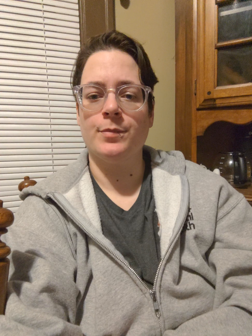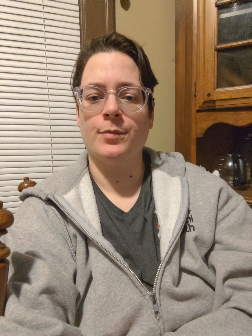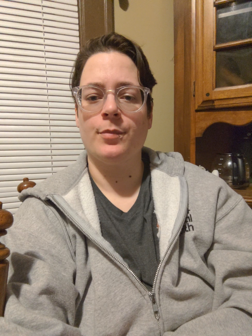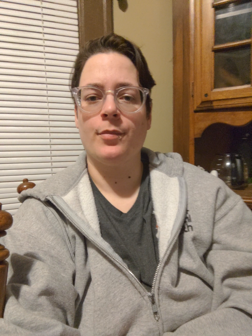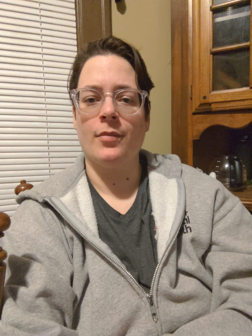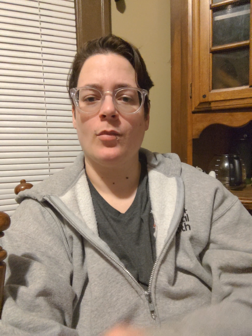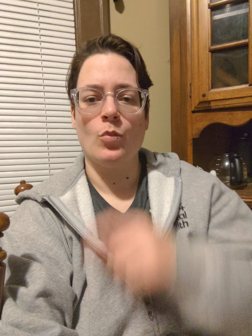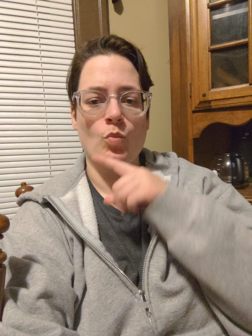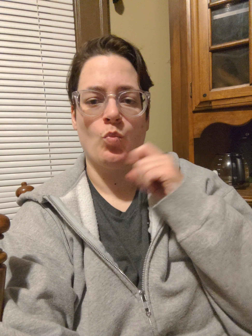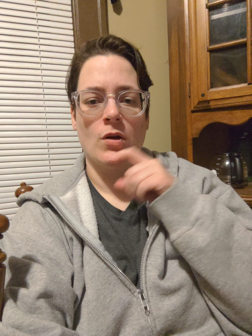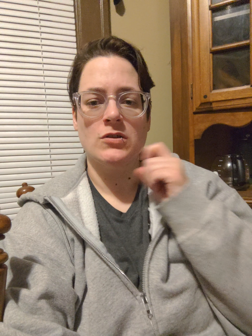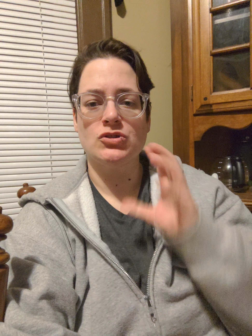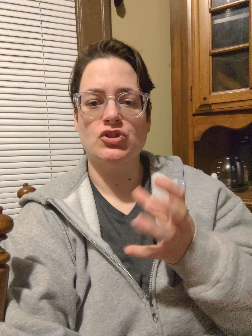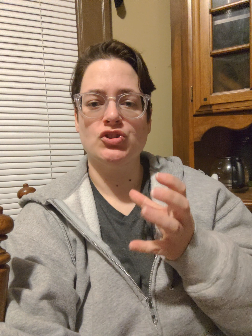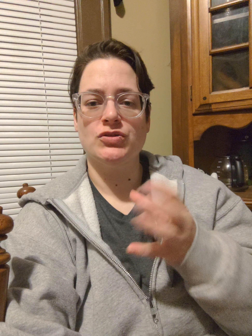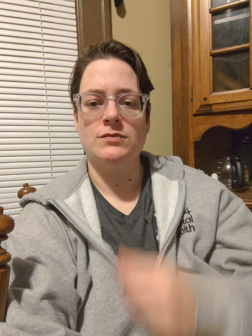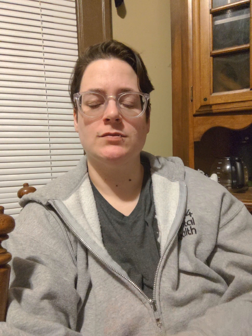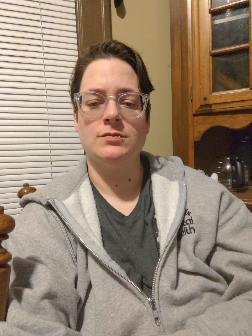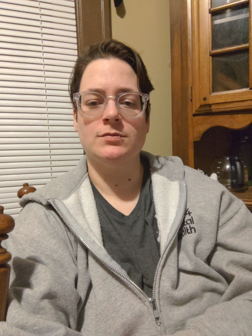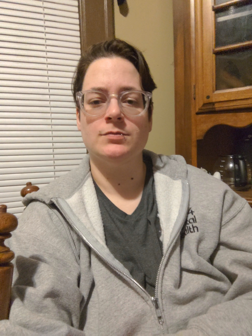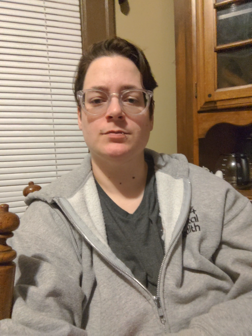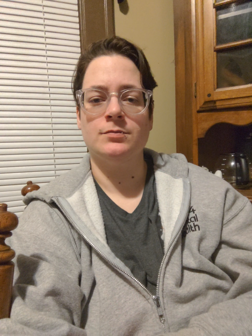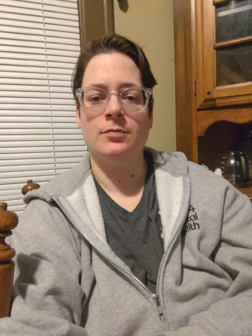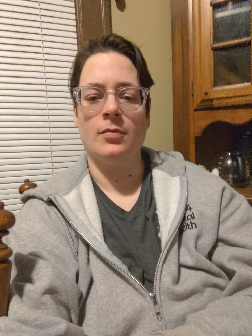dryer